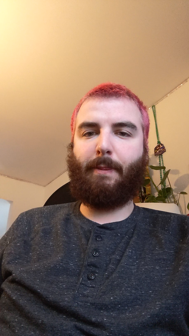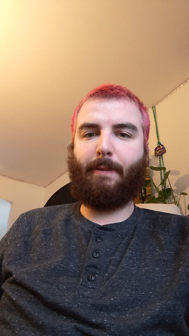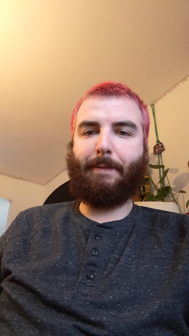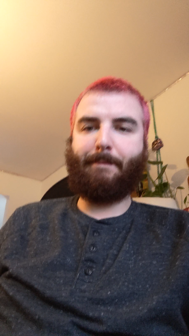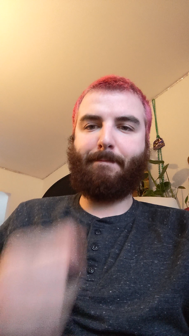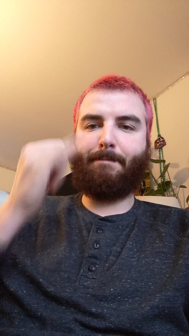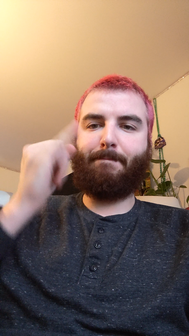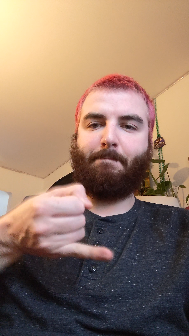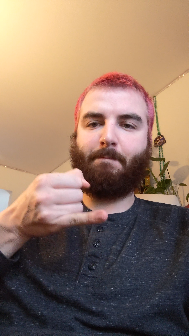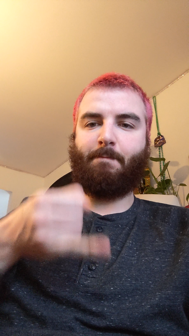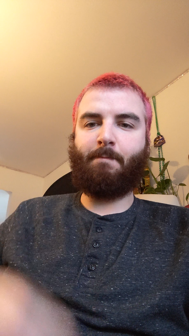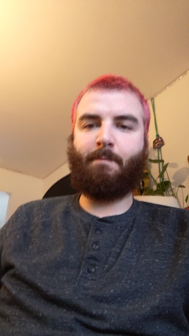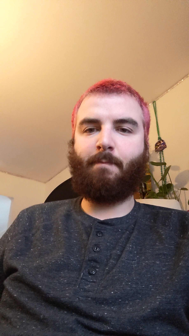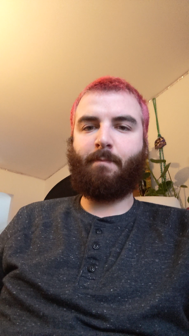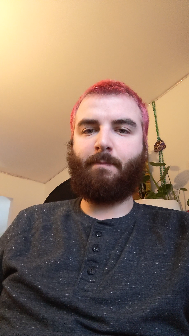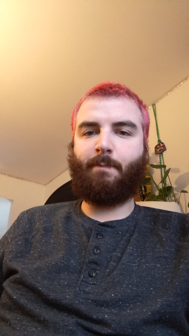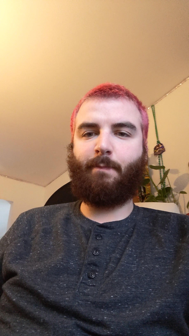last